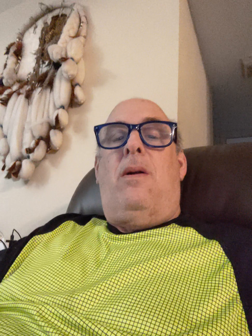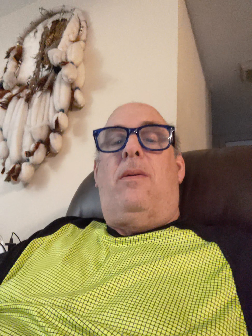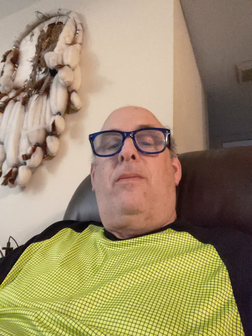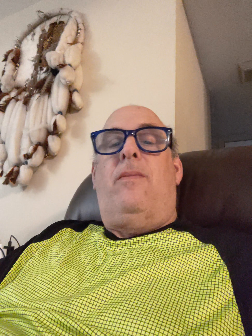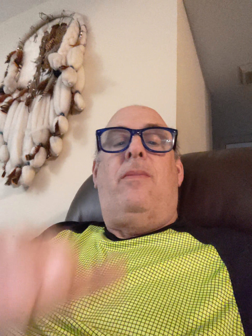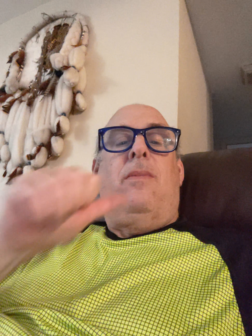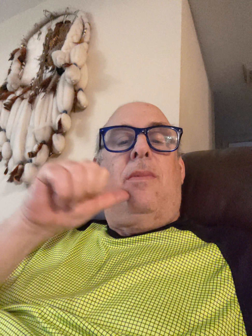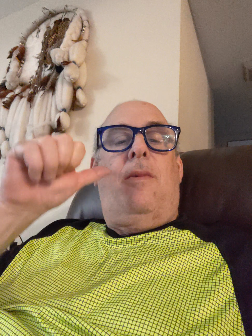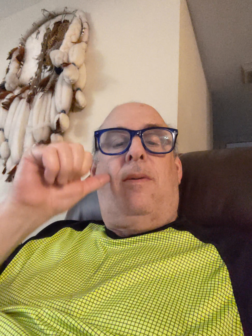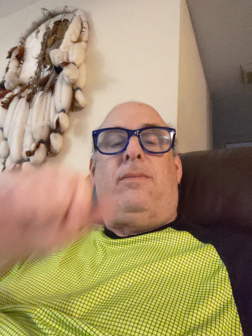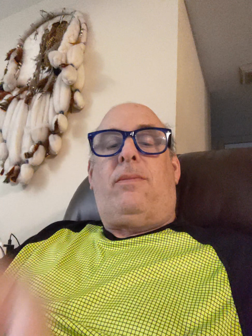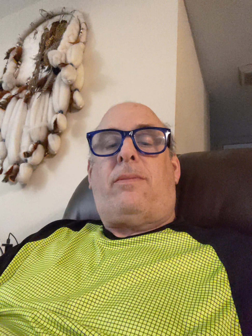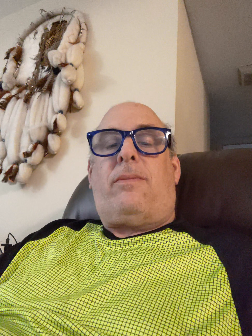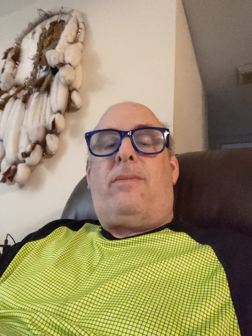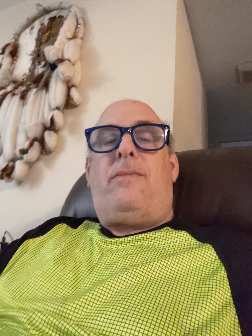yesterday